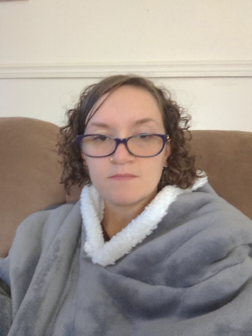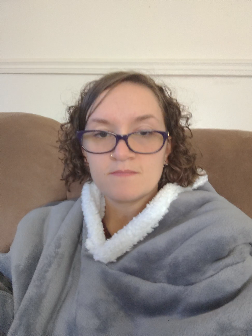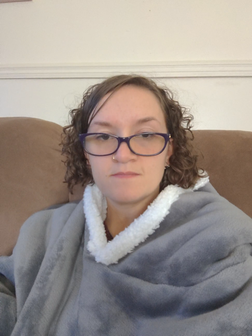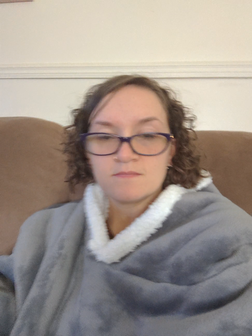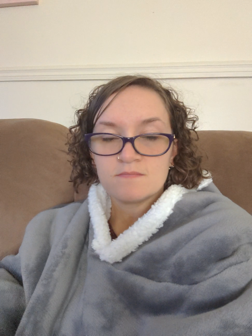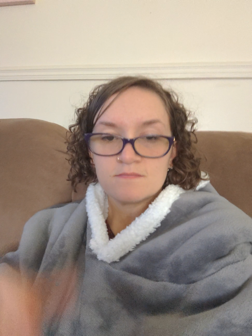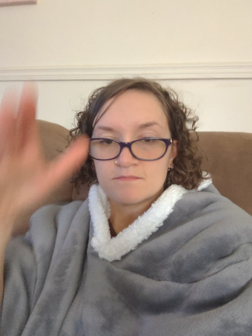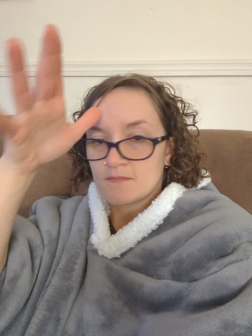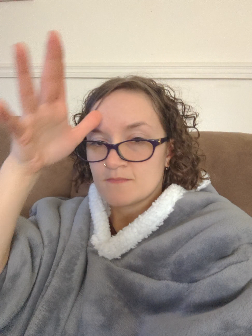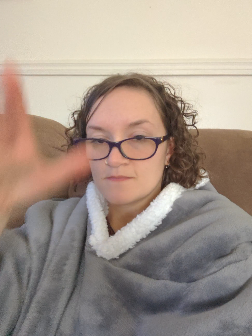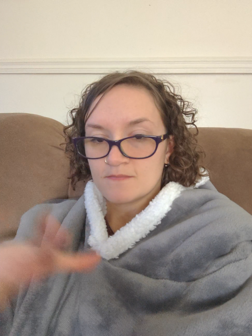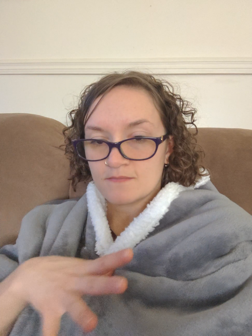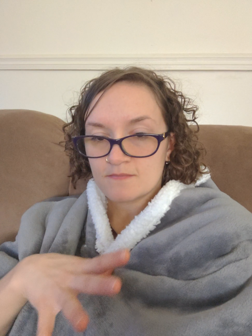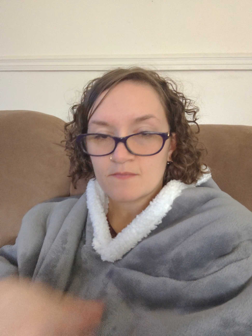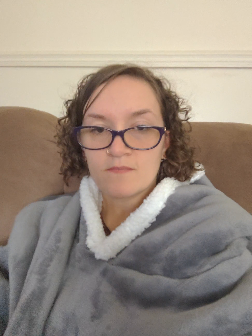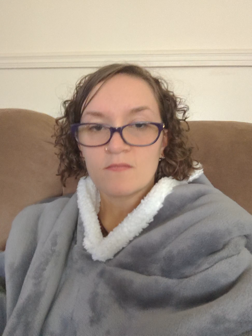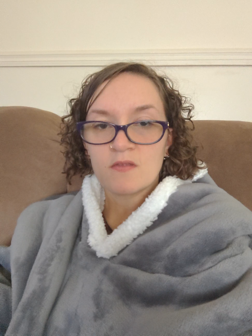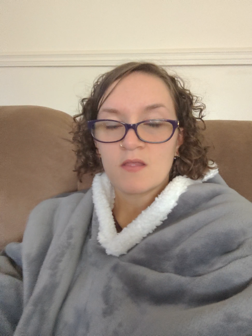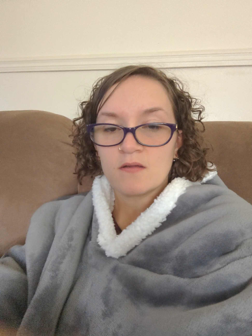man